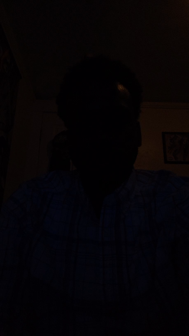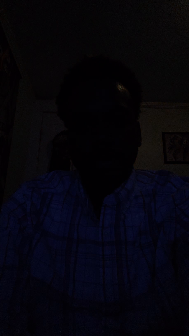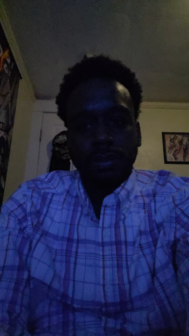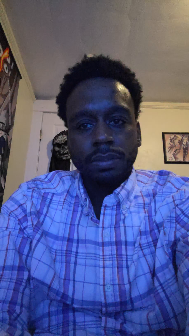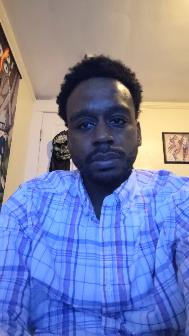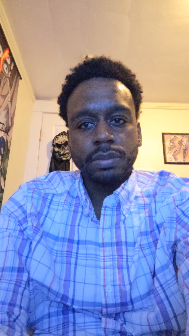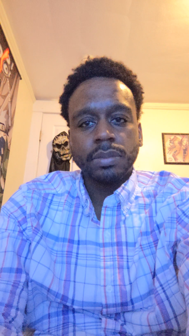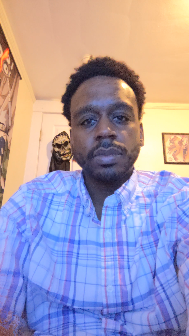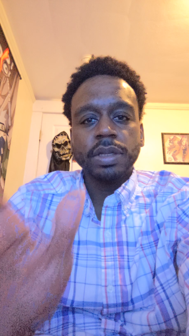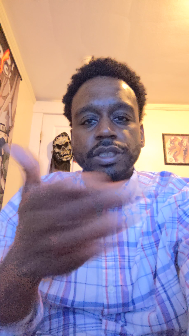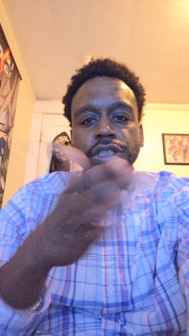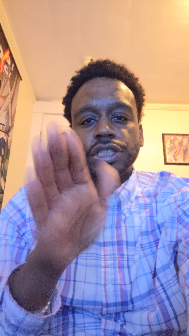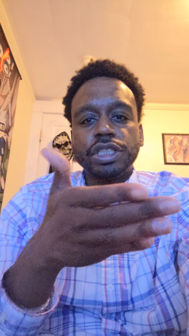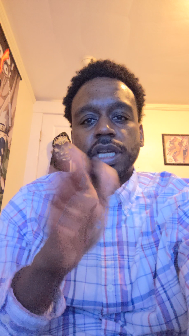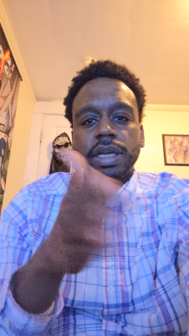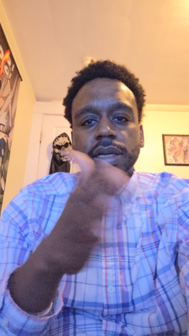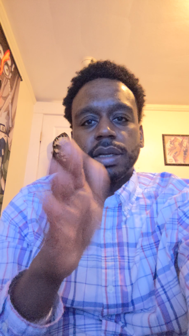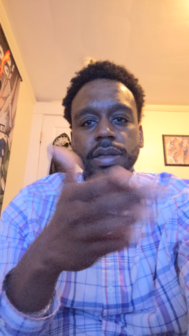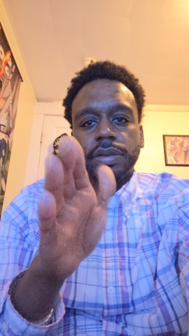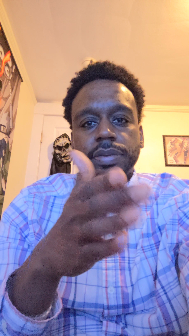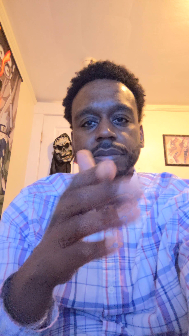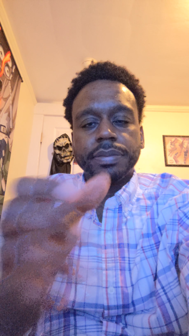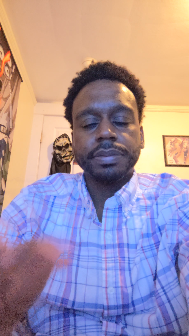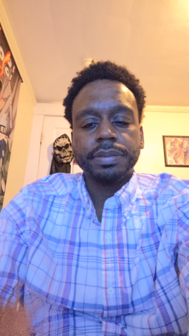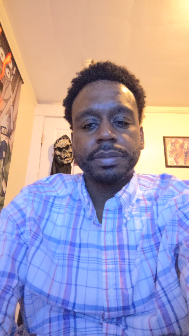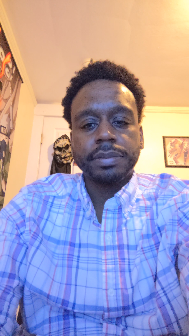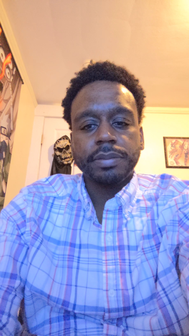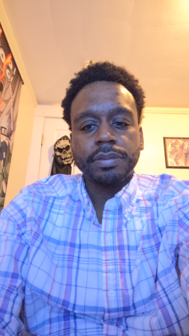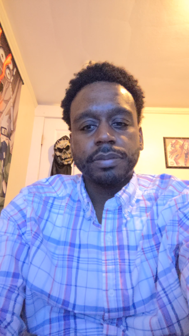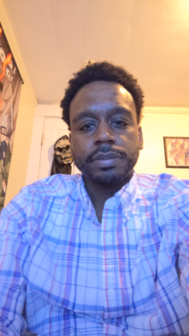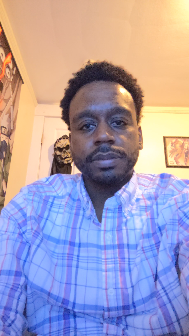share